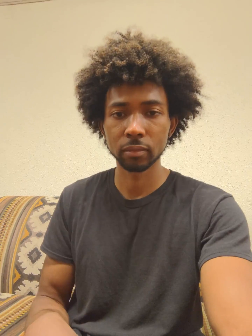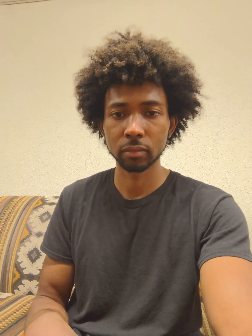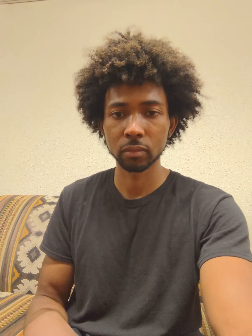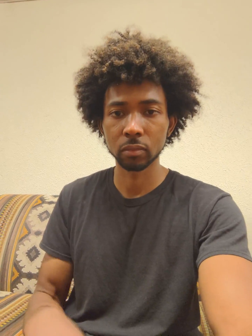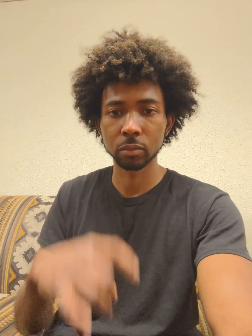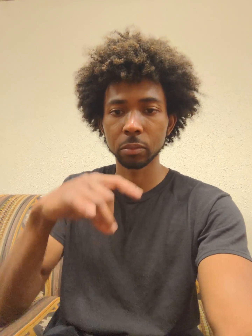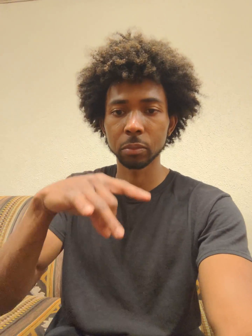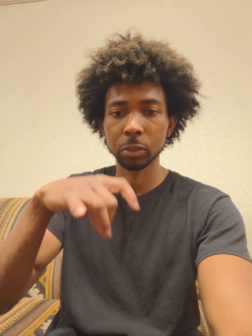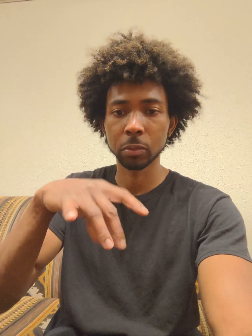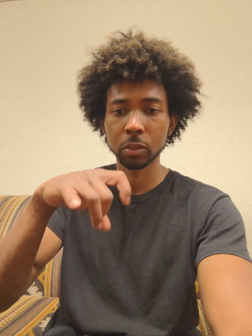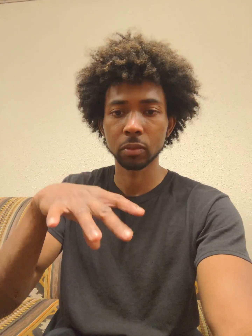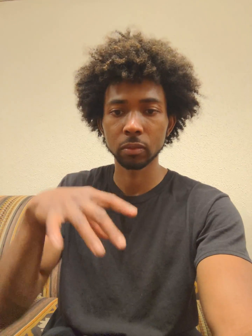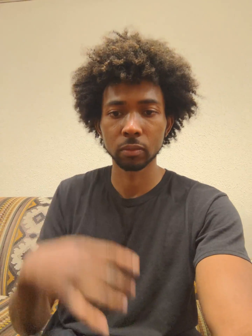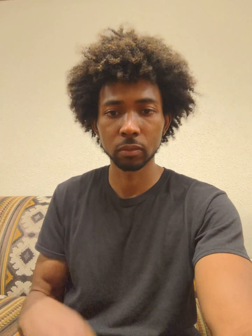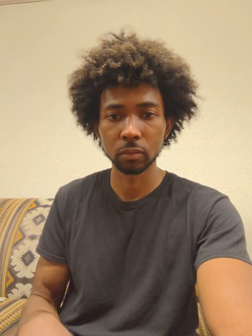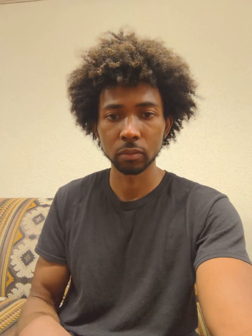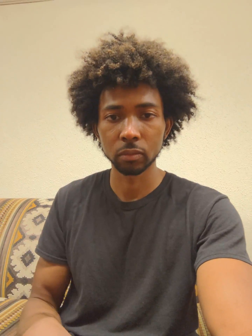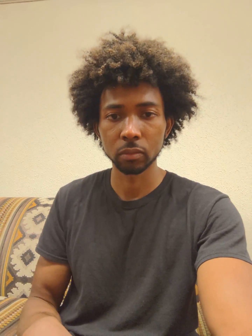pumpkin